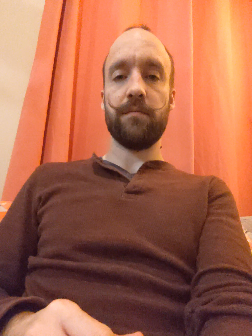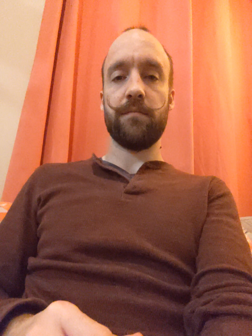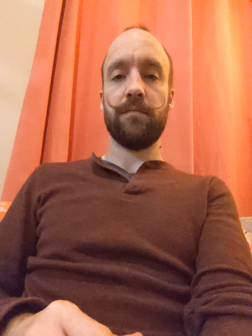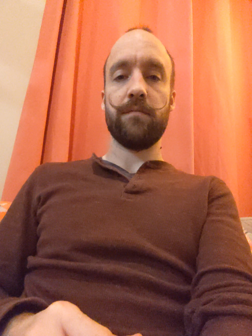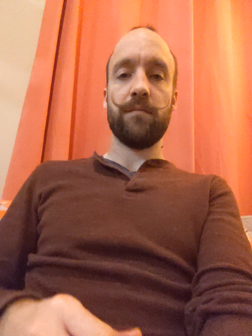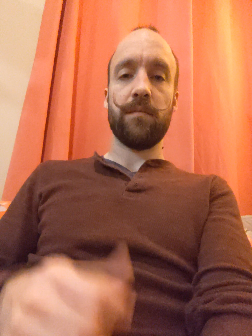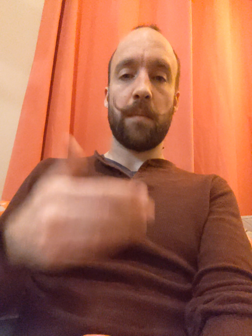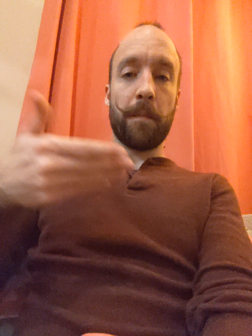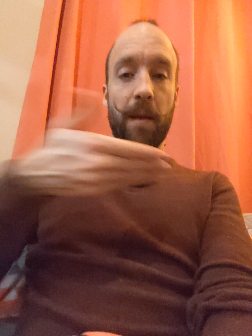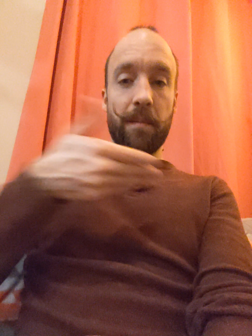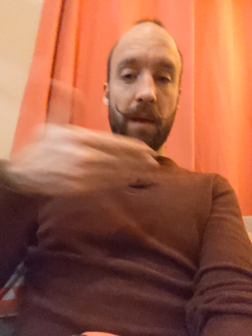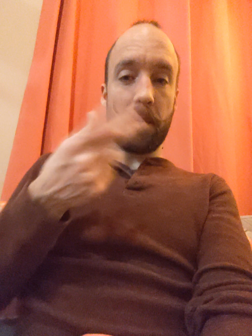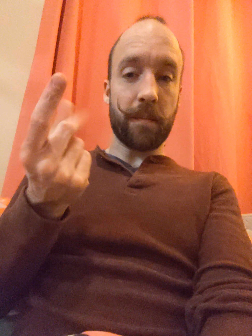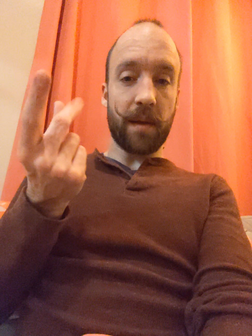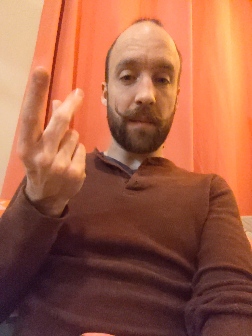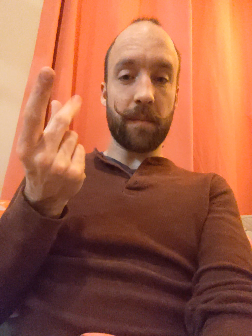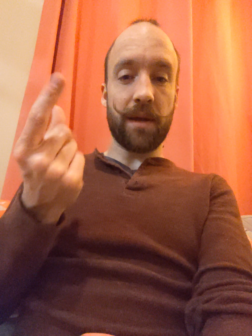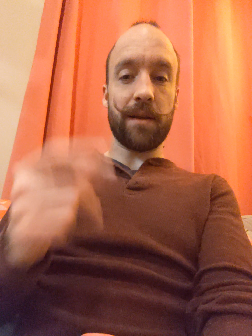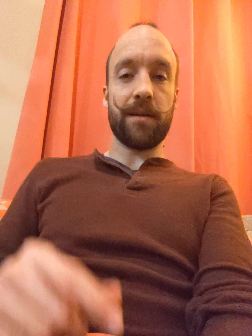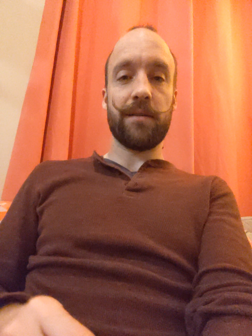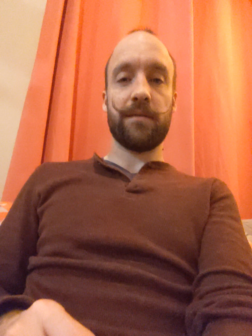puppy